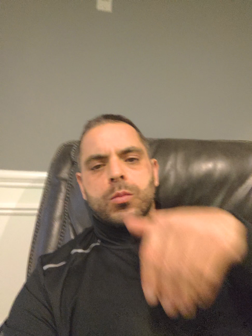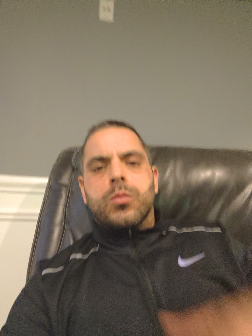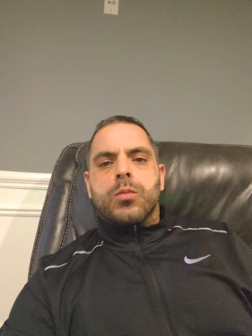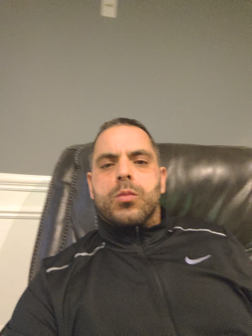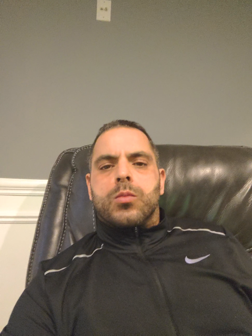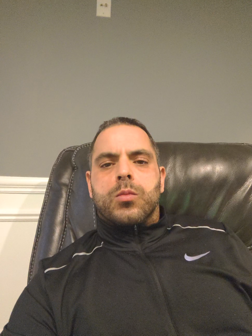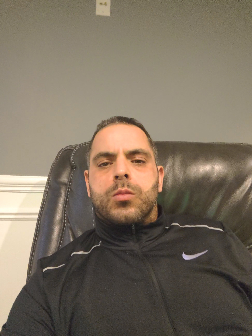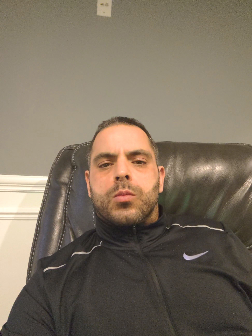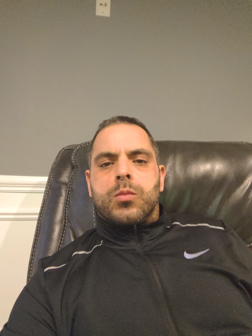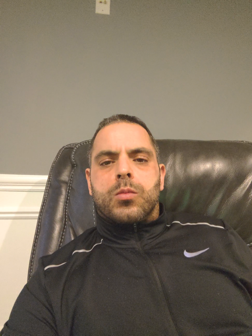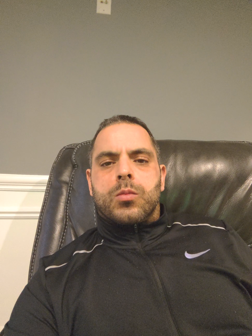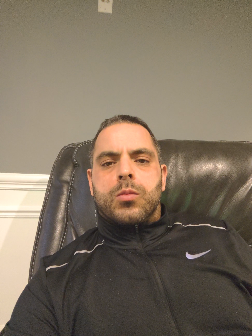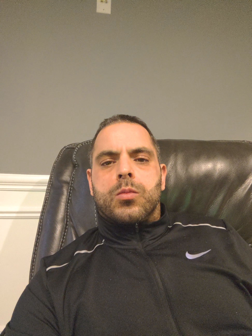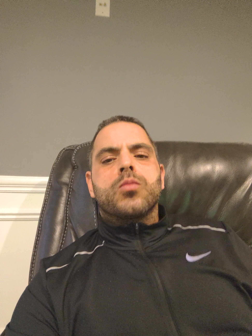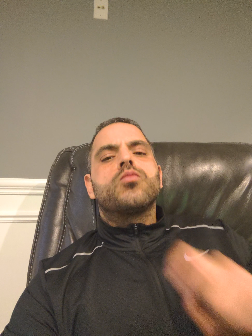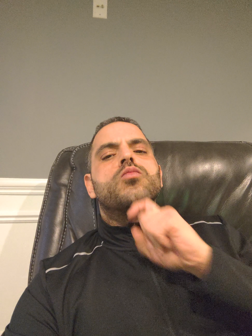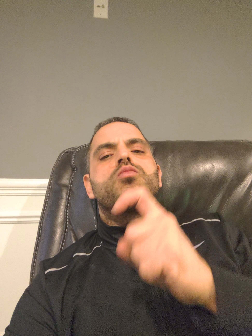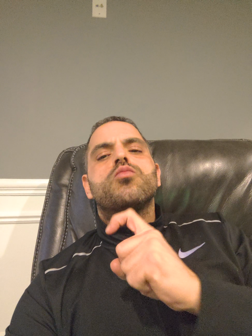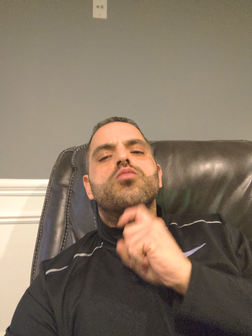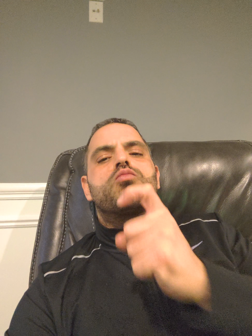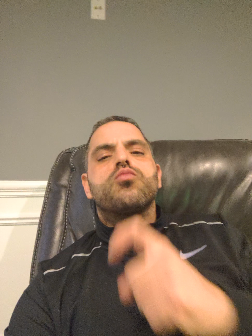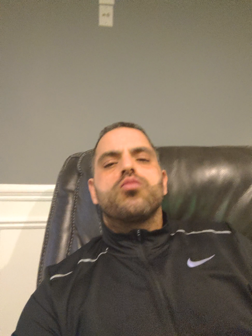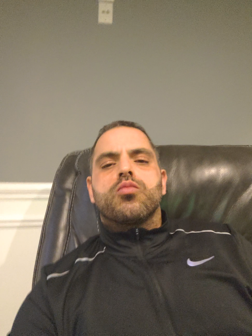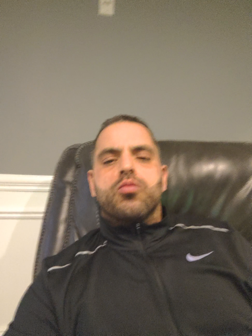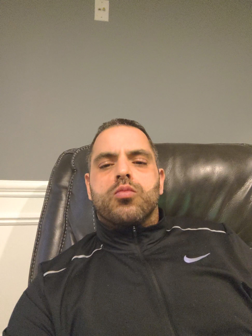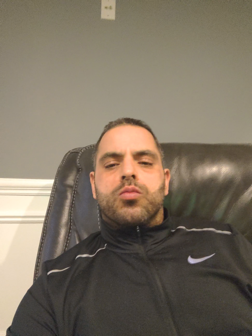garbage